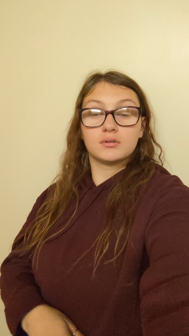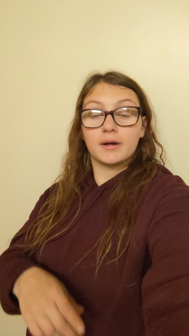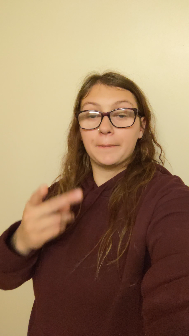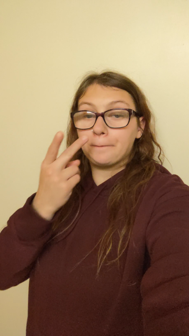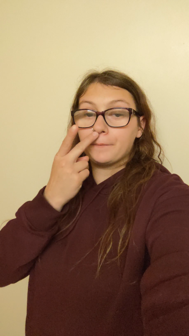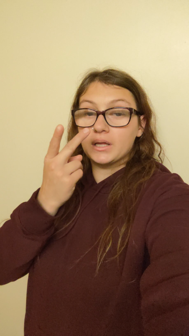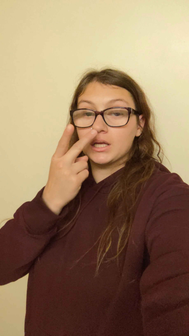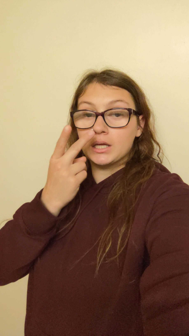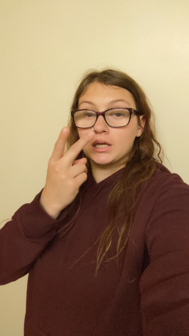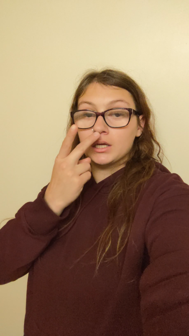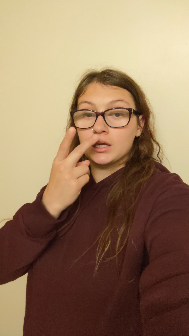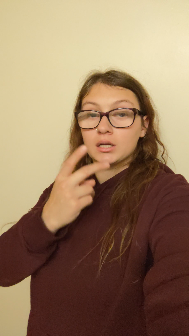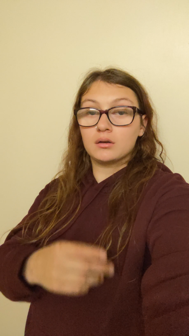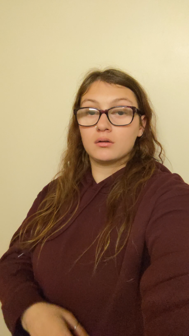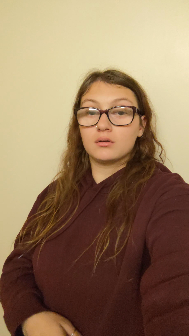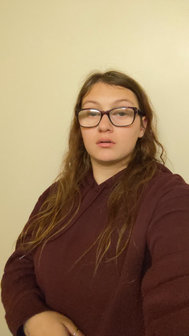penis